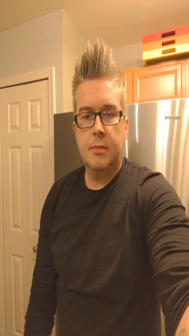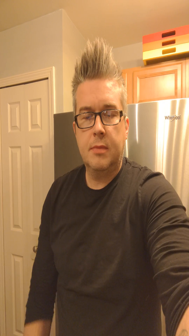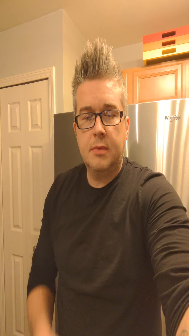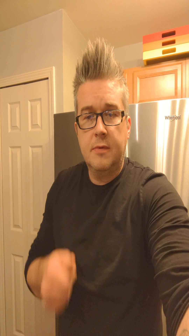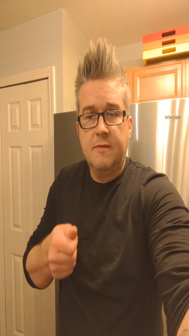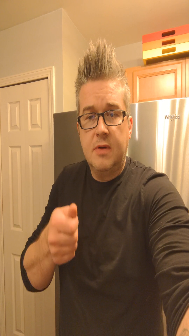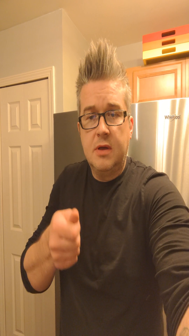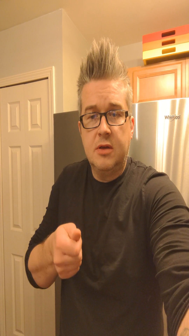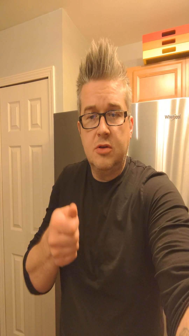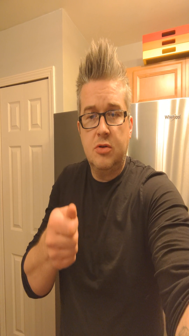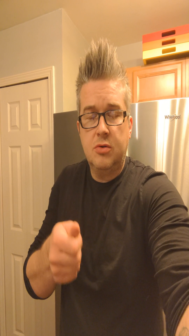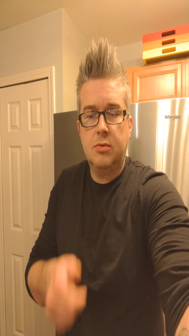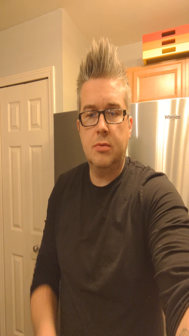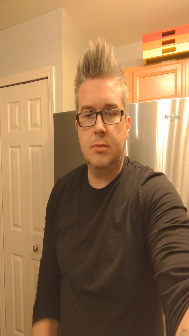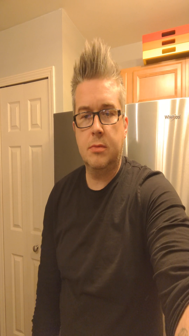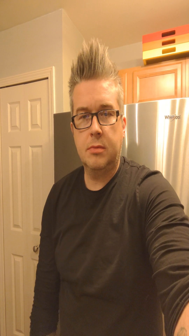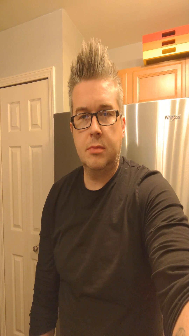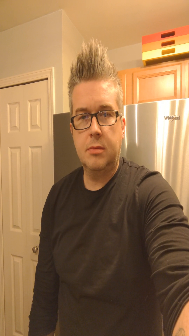vacuum